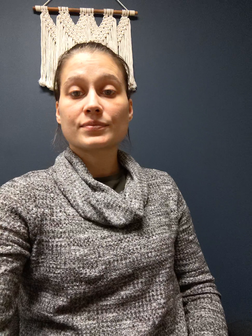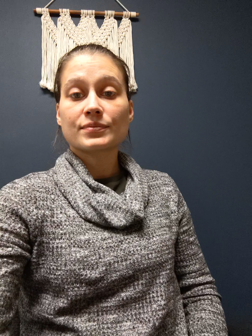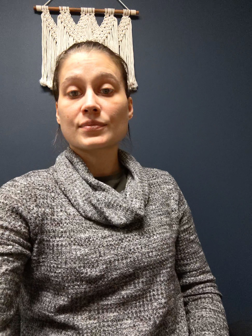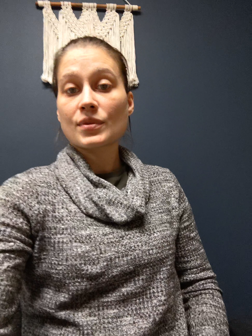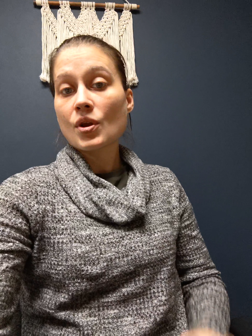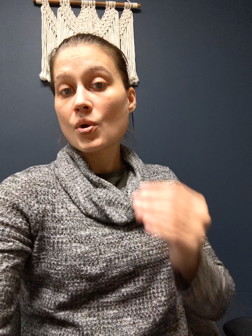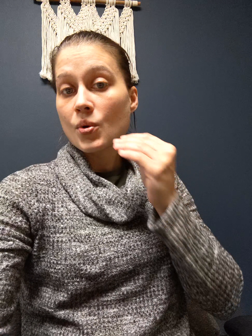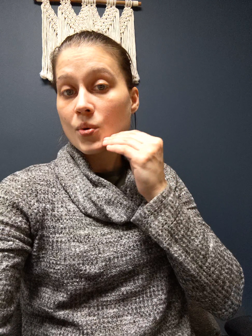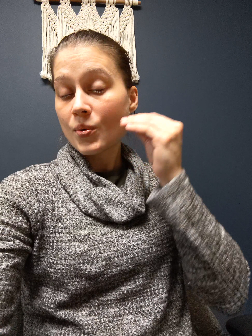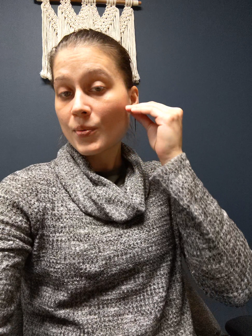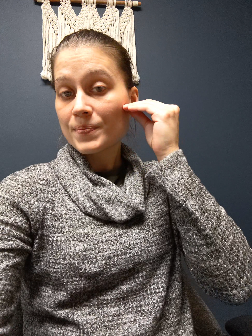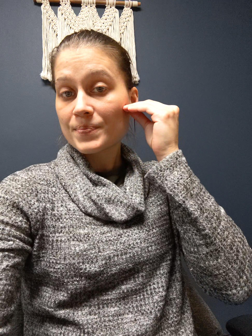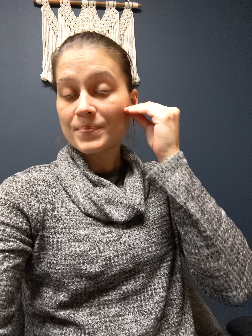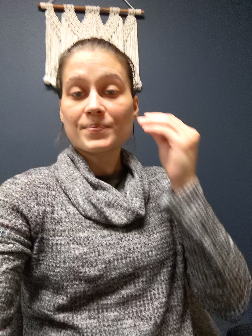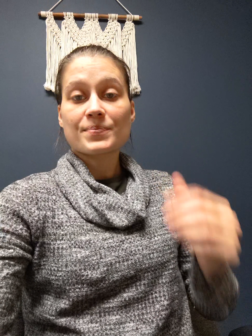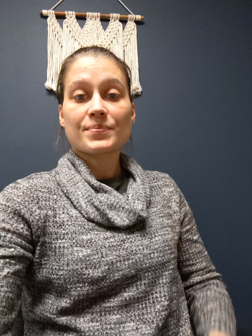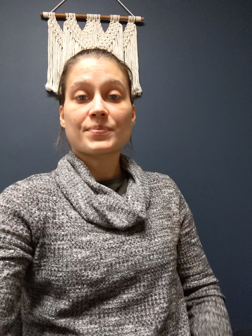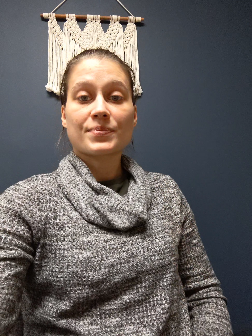home